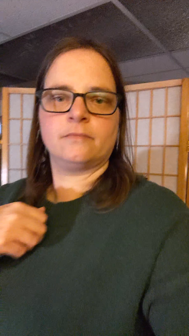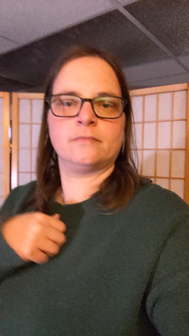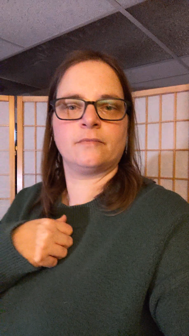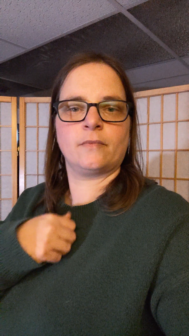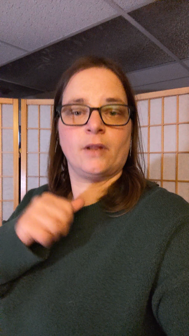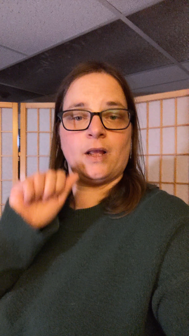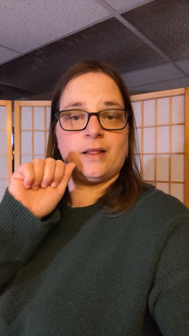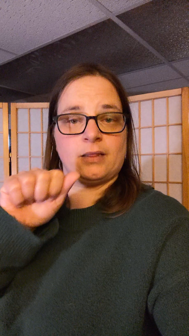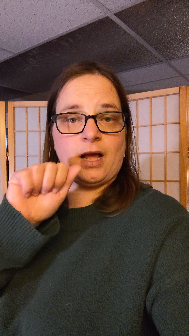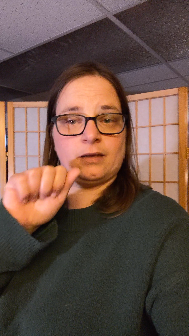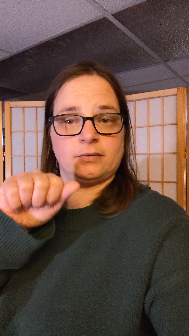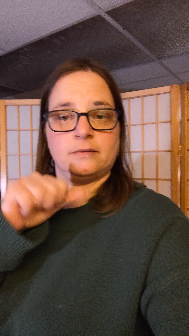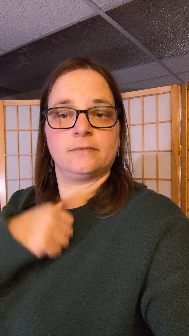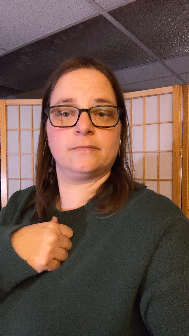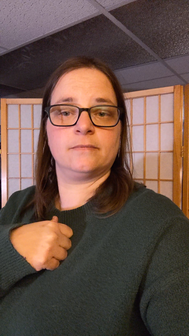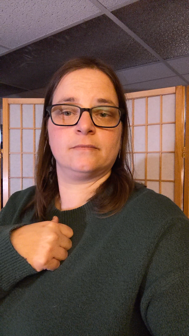knock